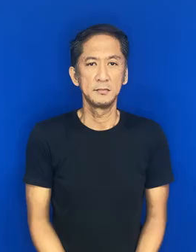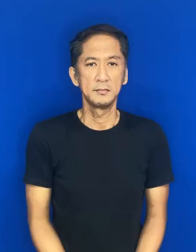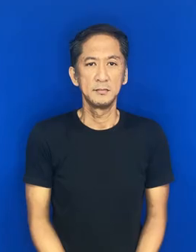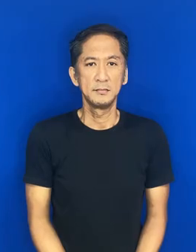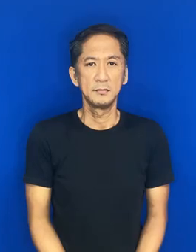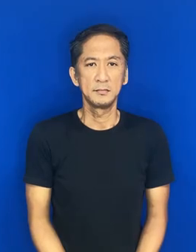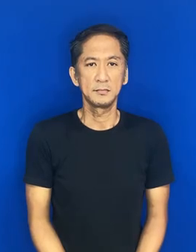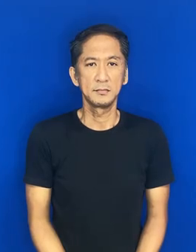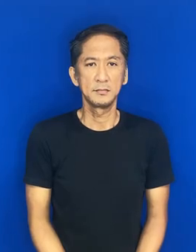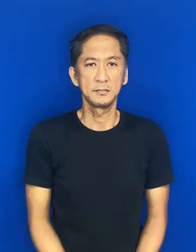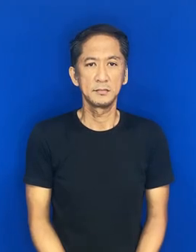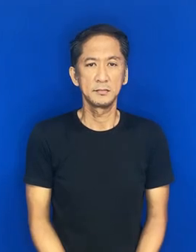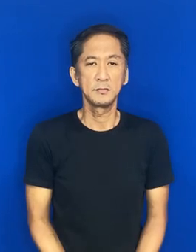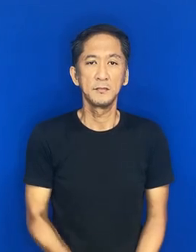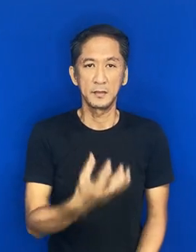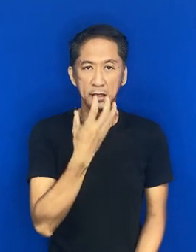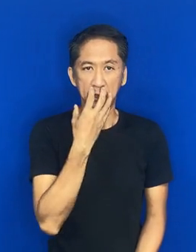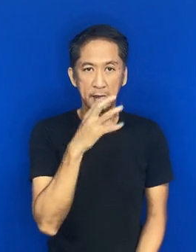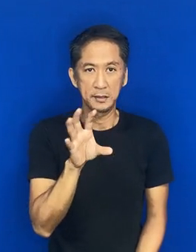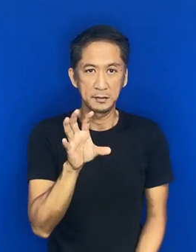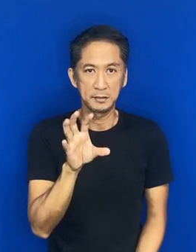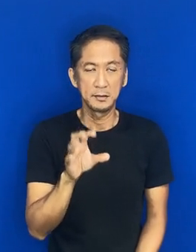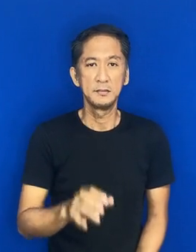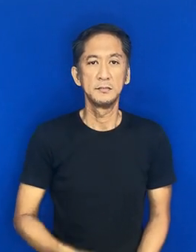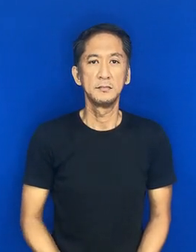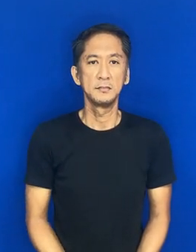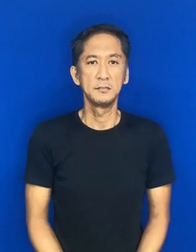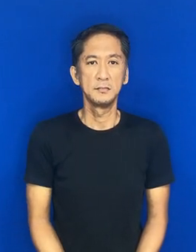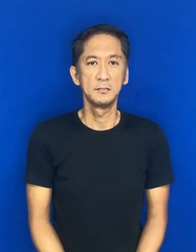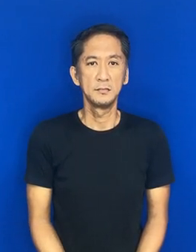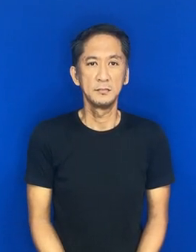hot